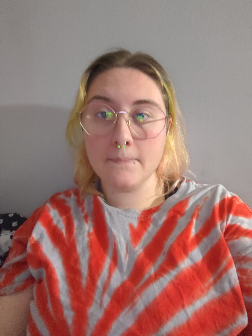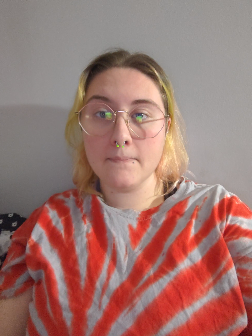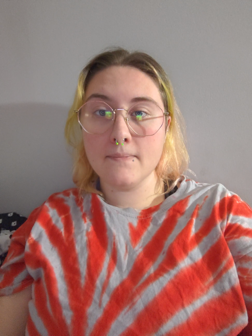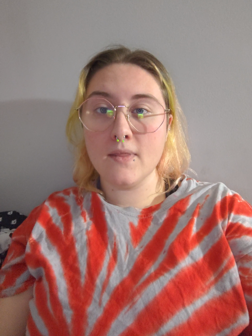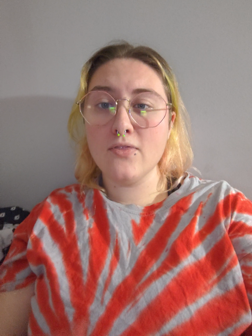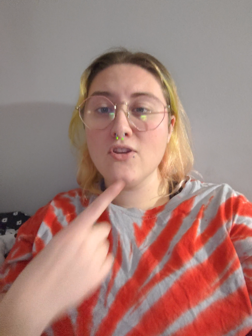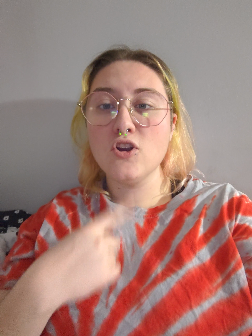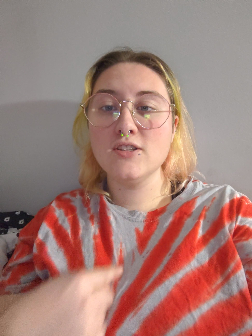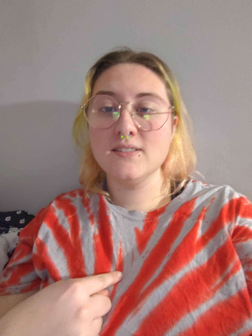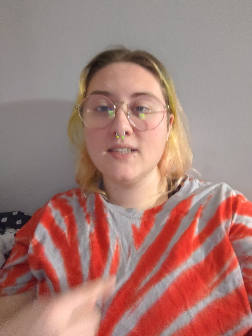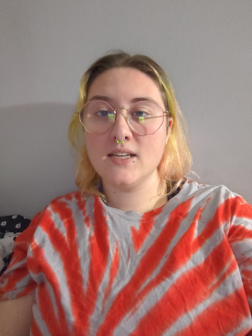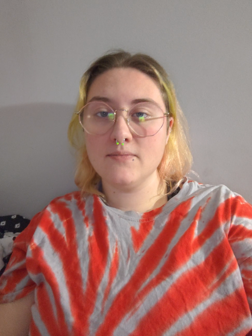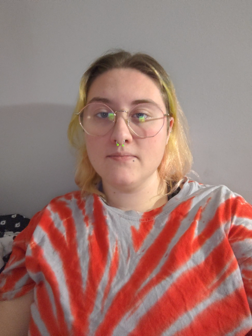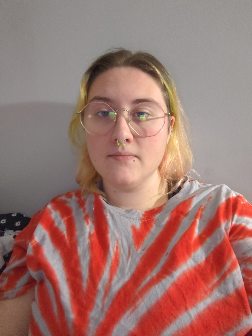thirsty